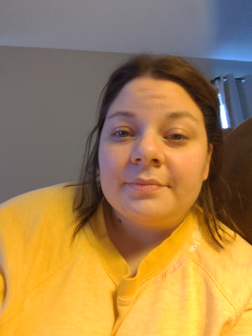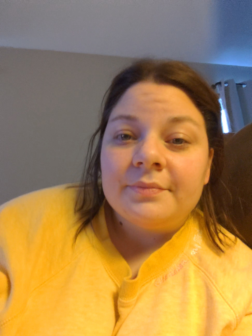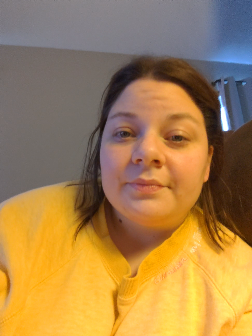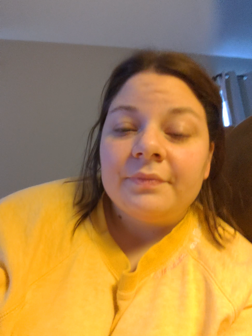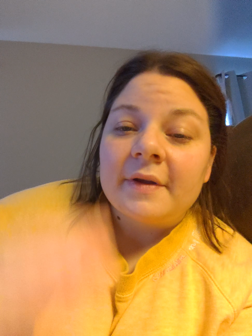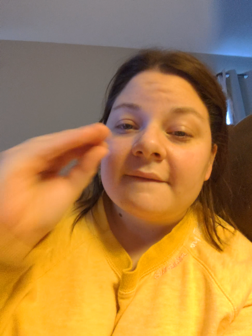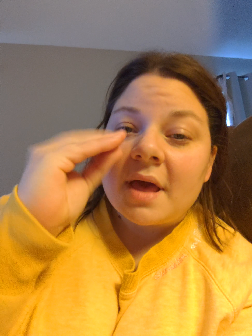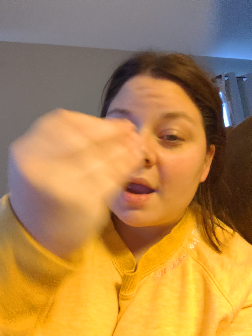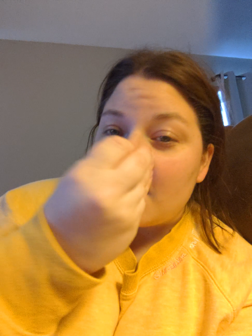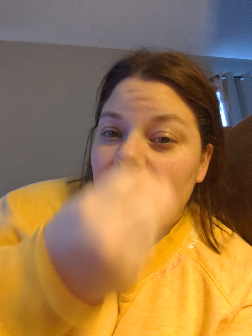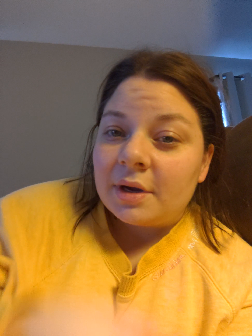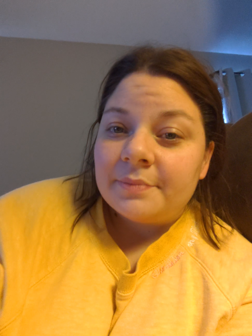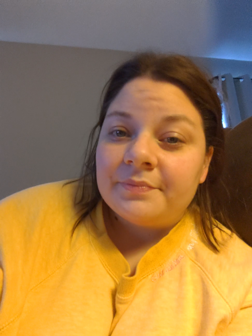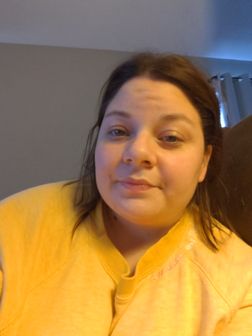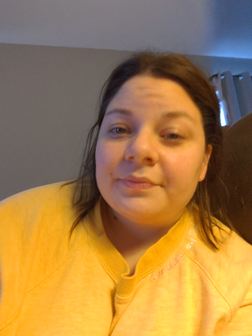flower